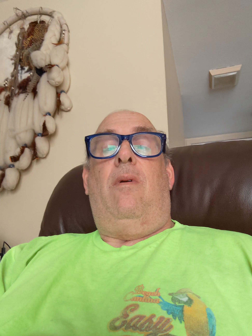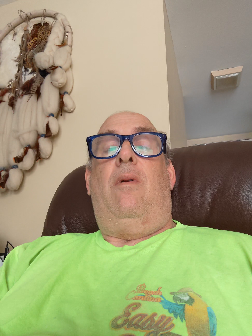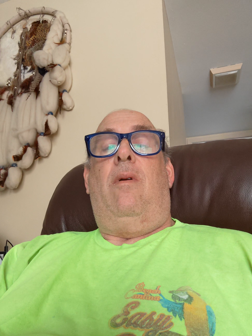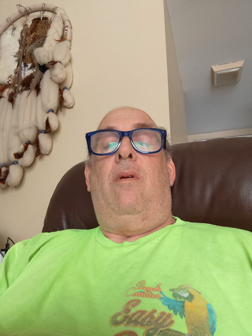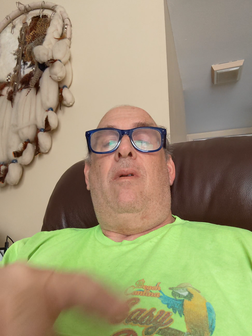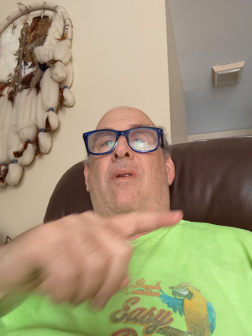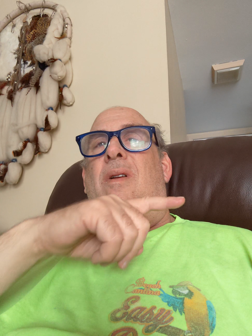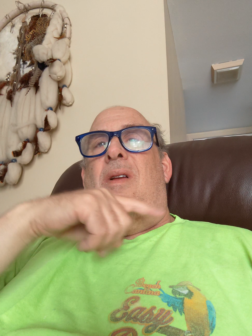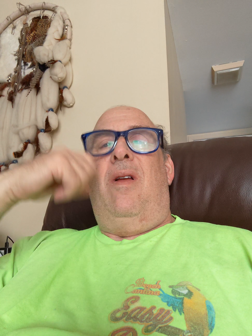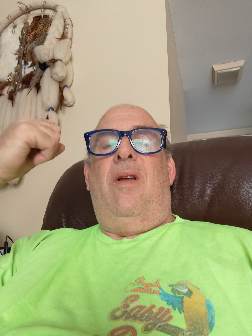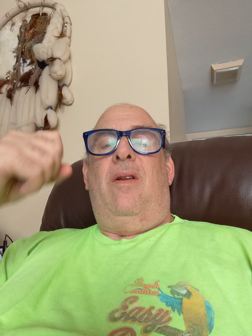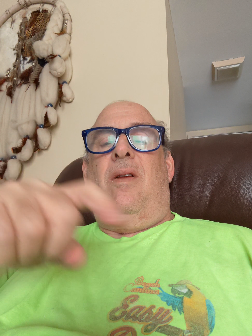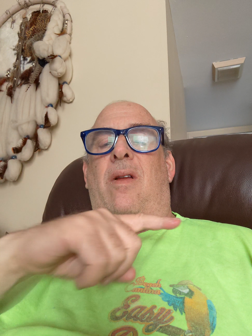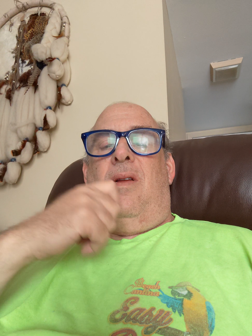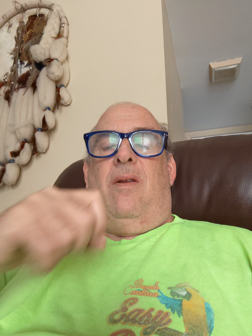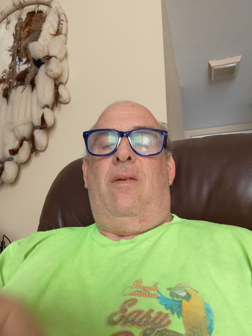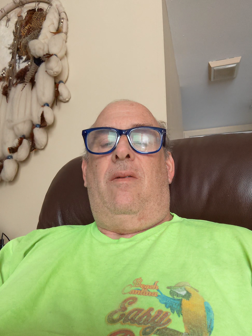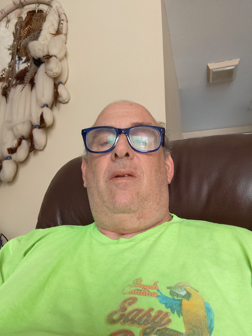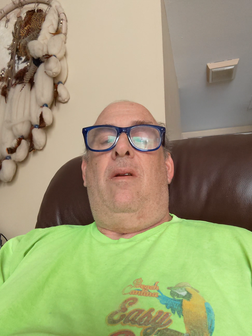dryer